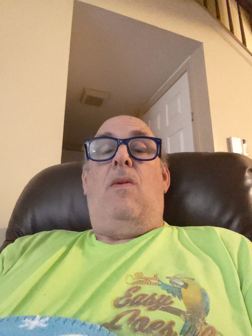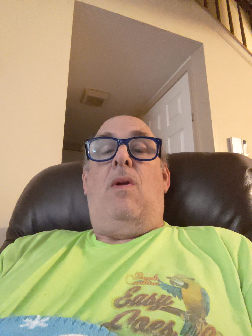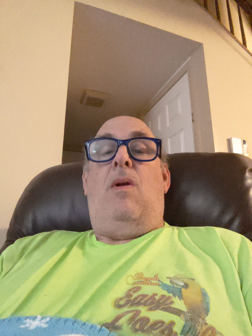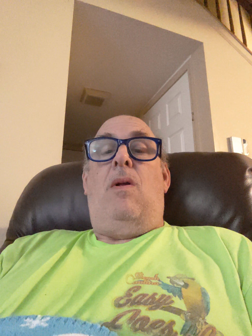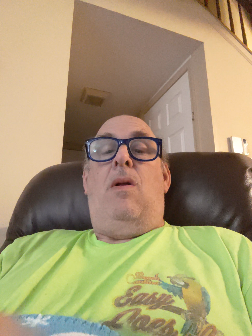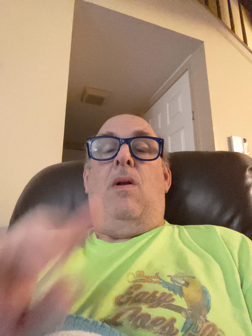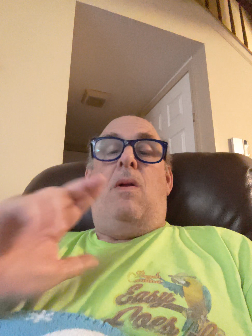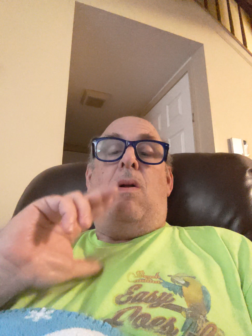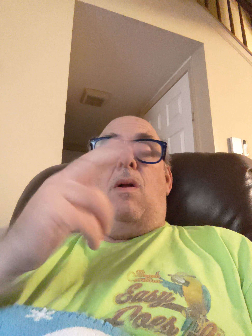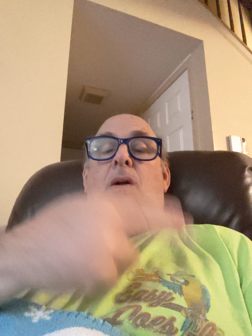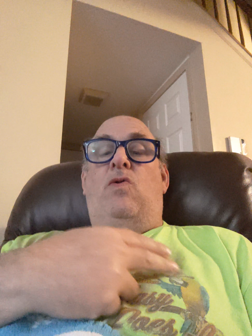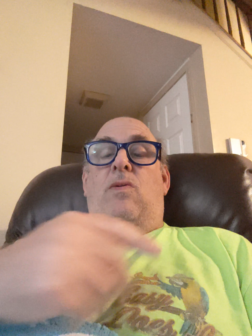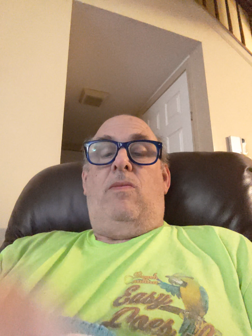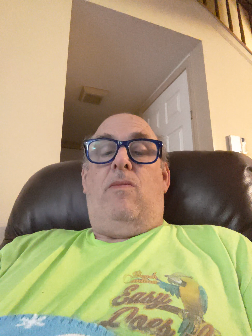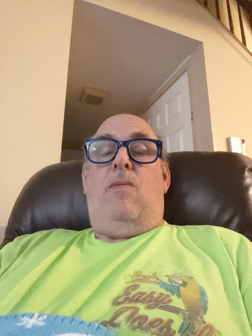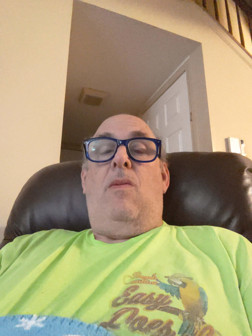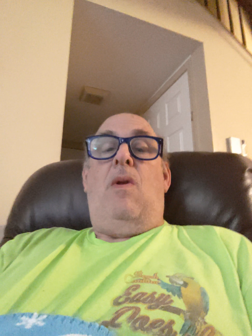we